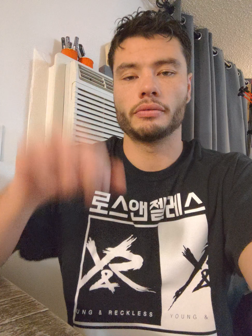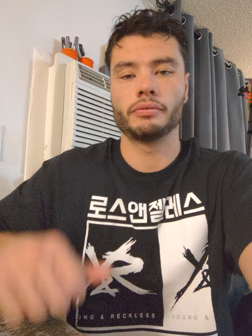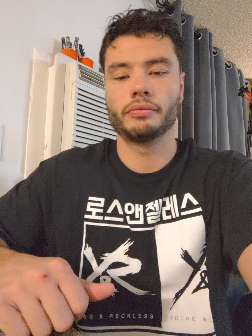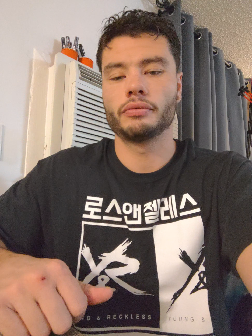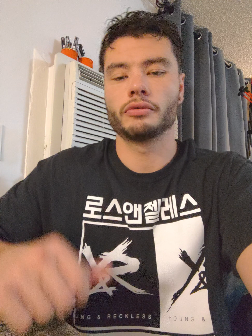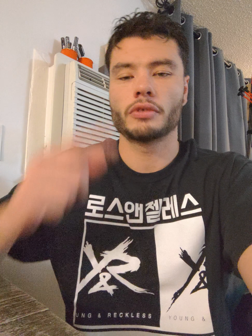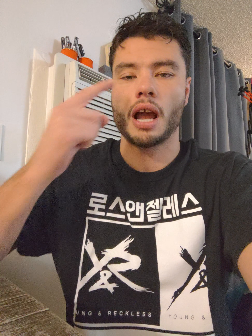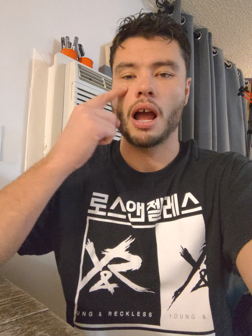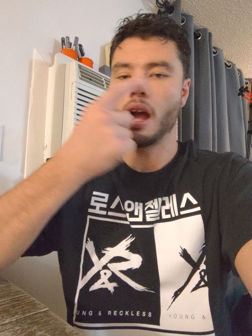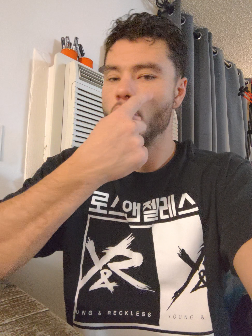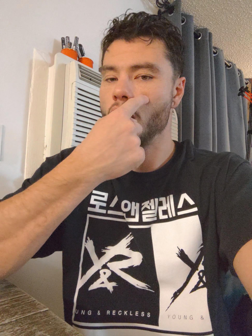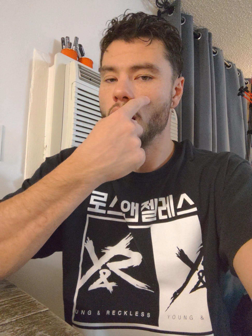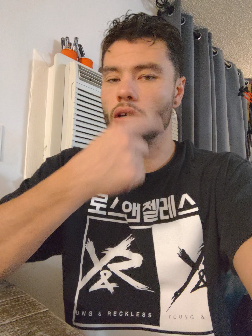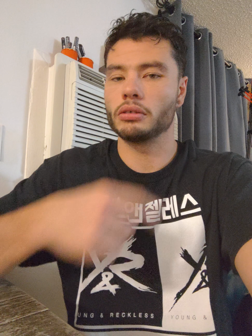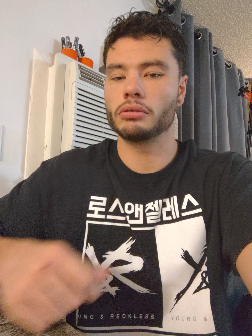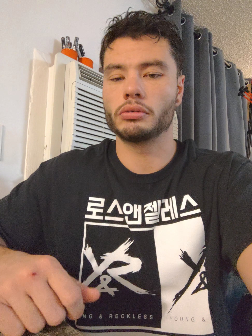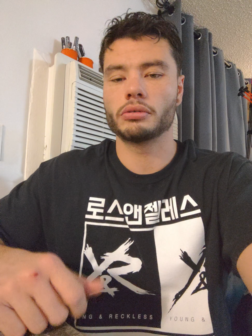eye